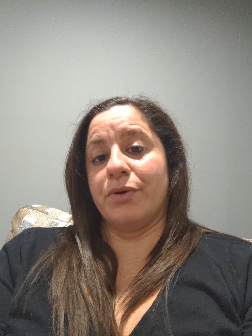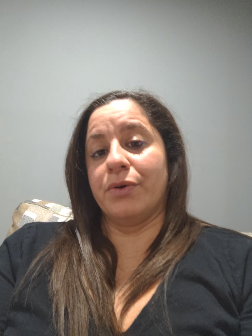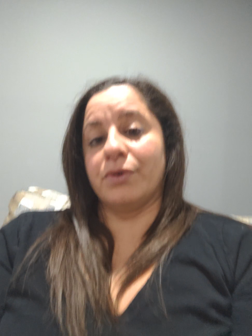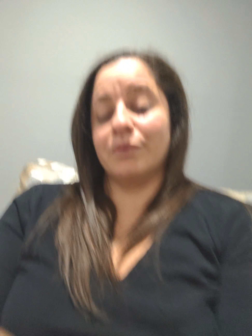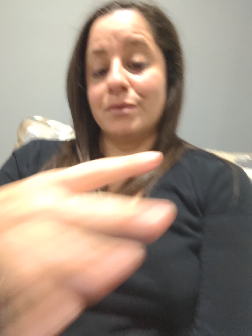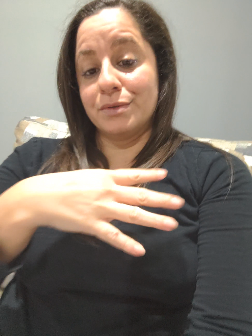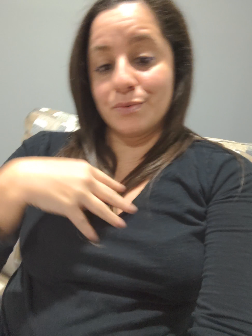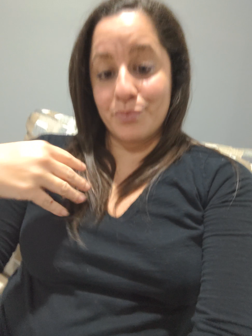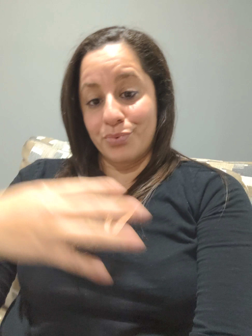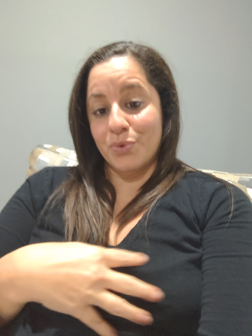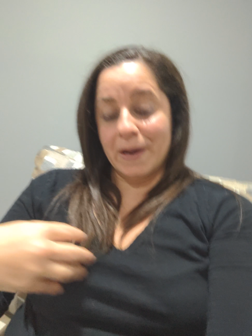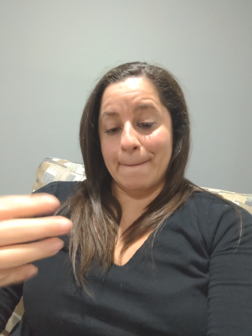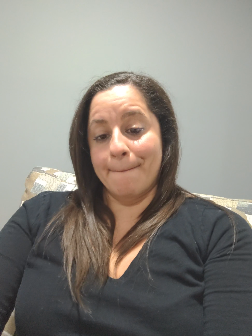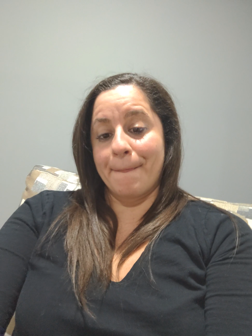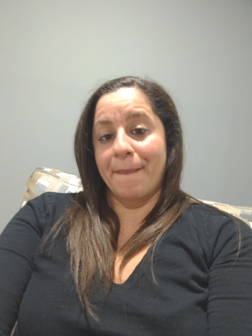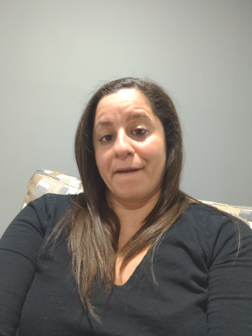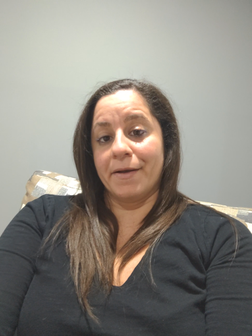zebra